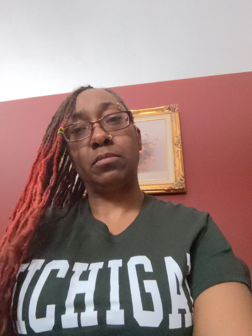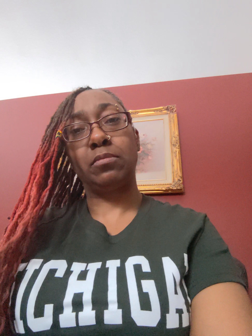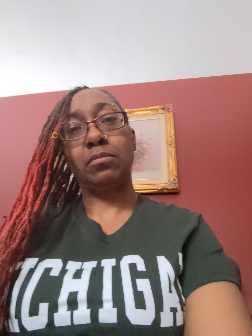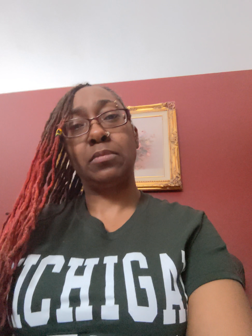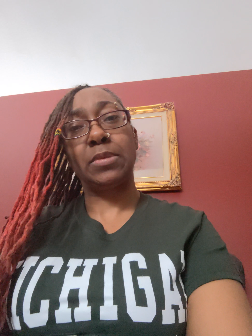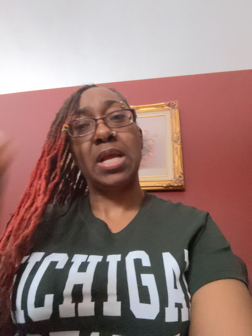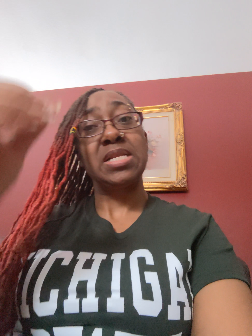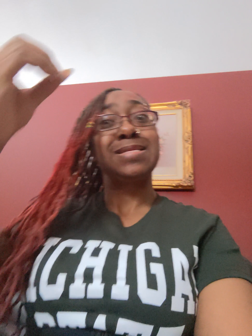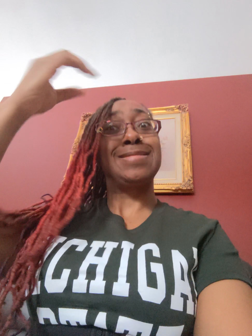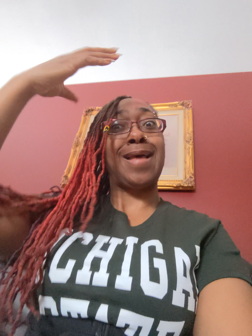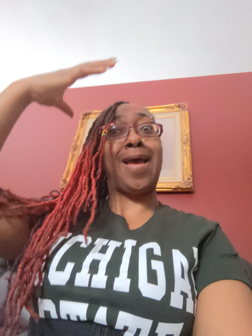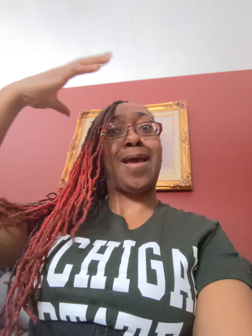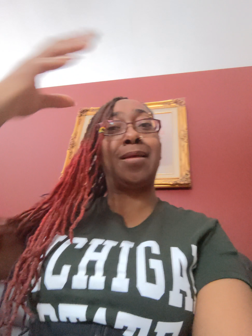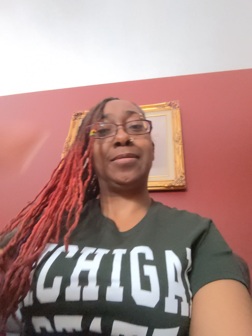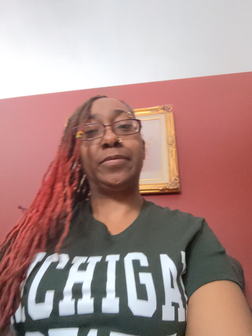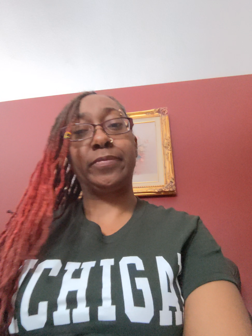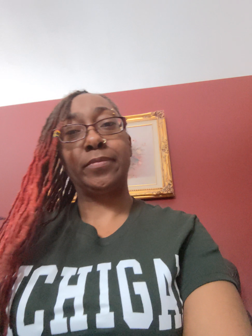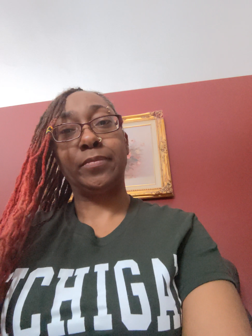sun